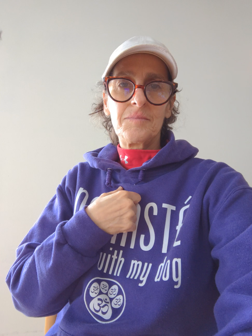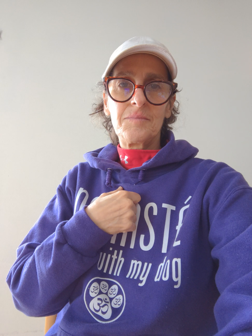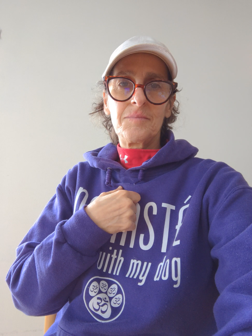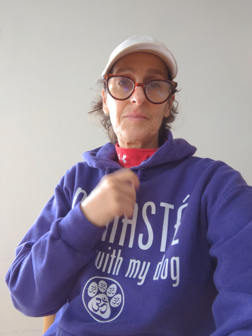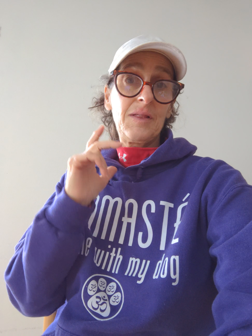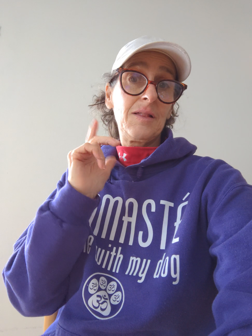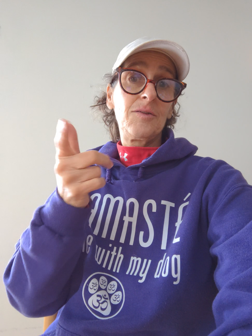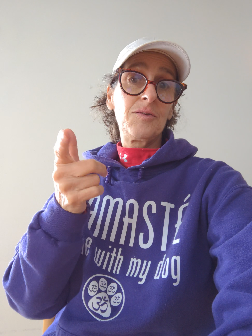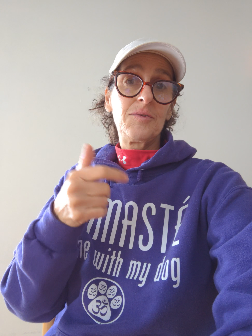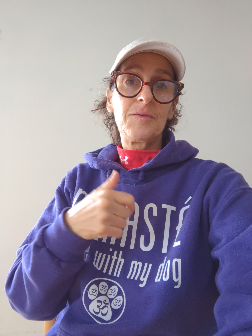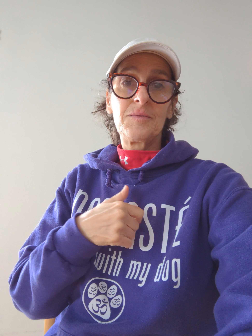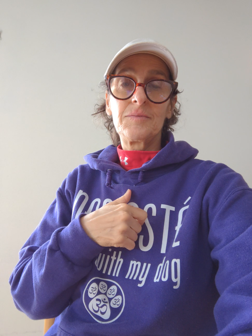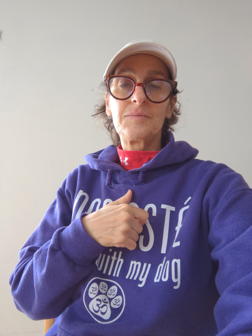later